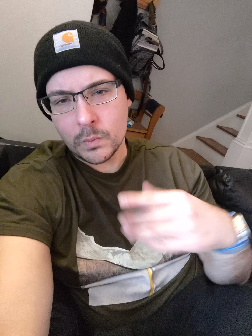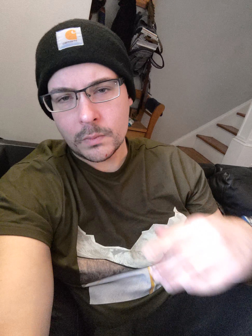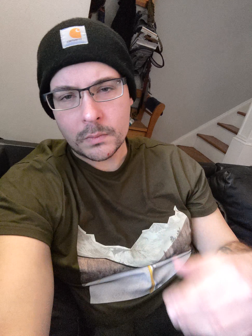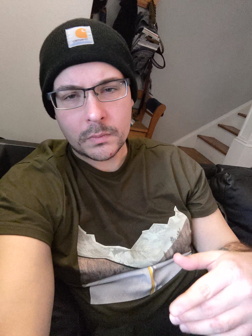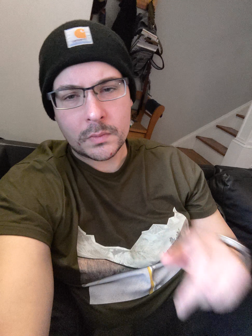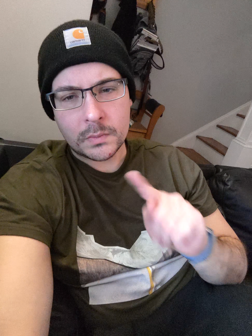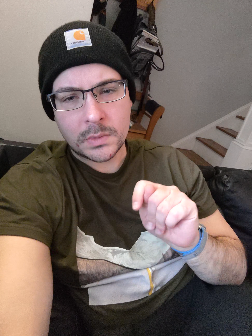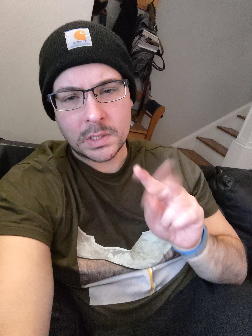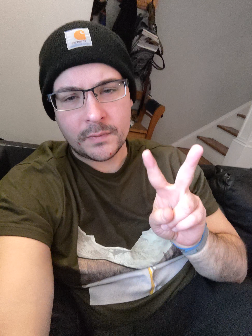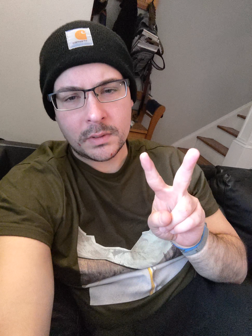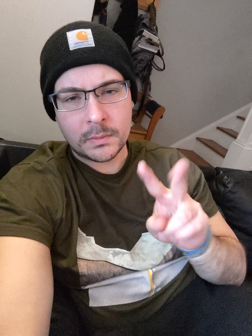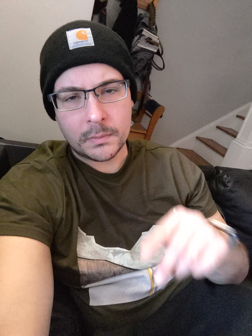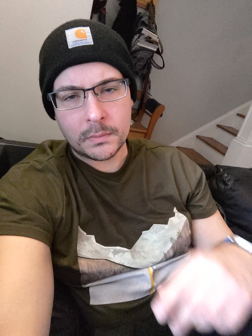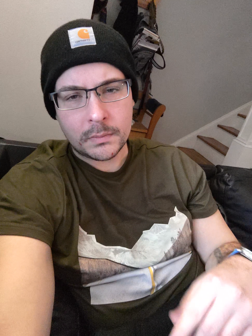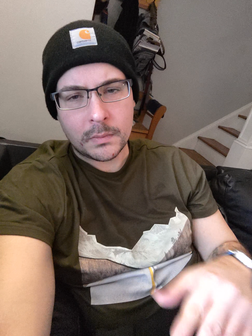TV